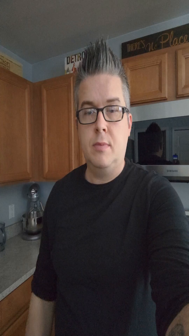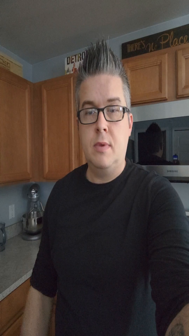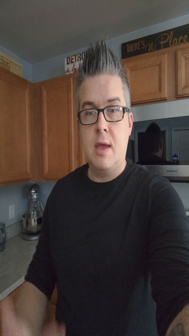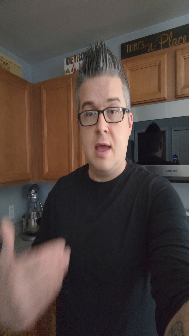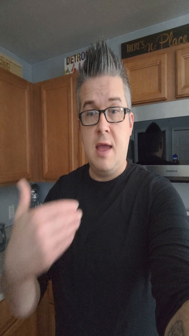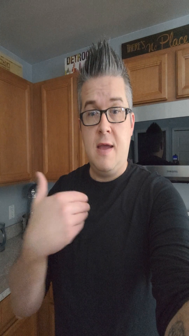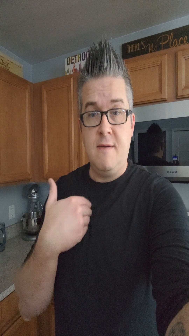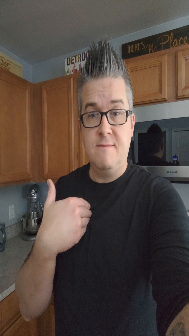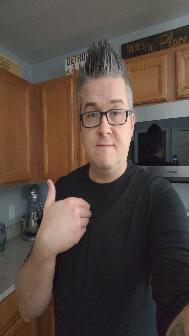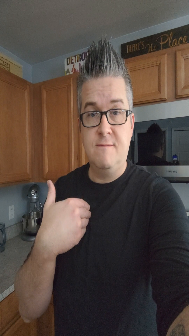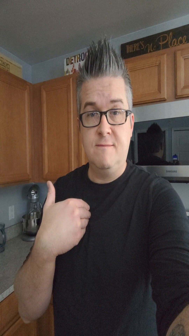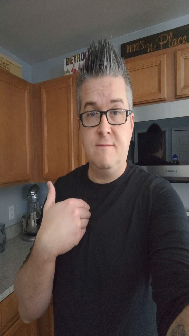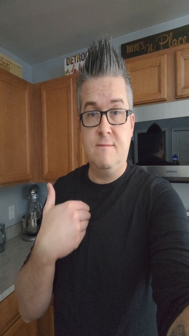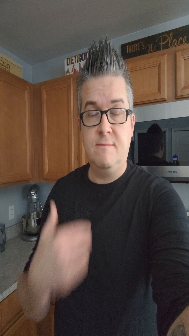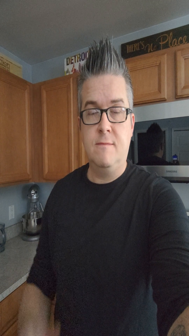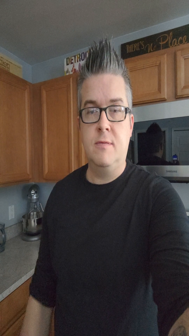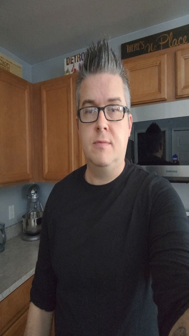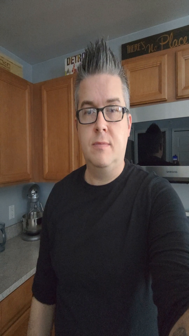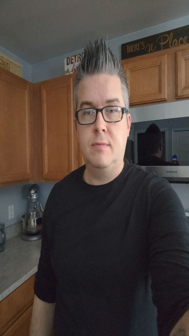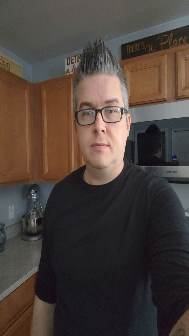have